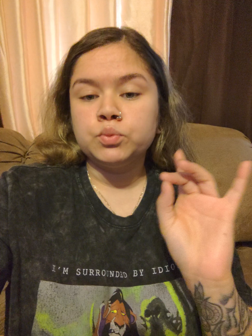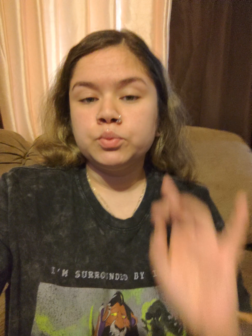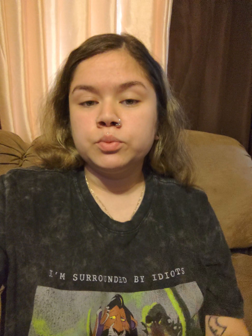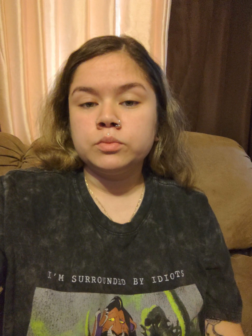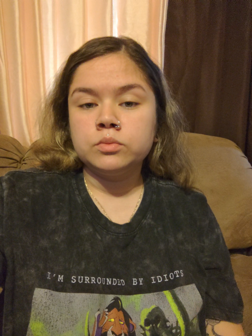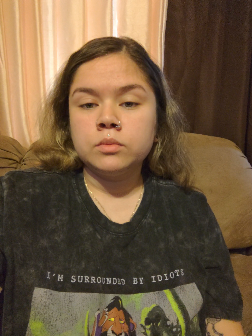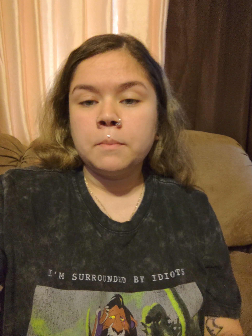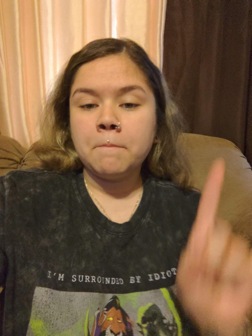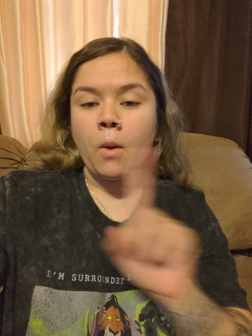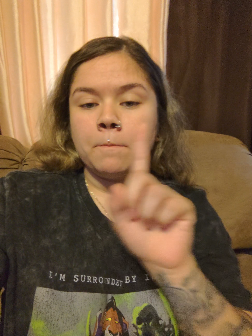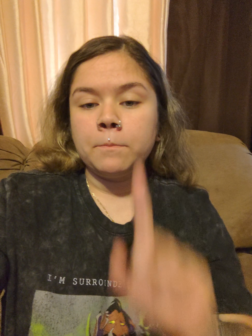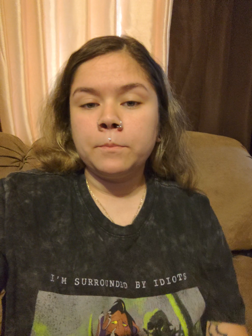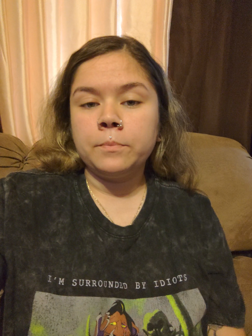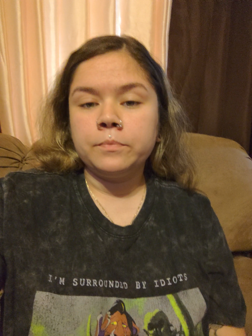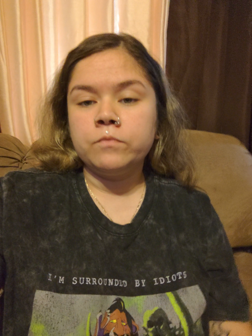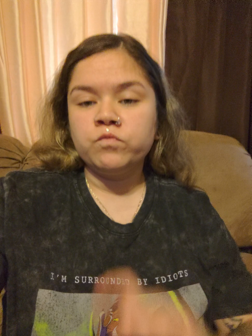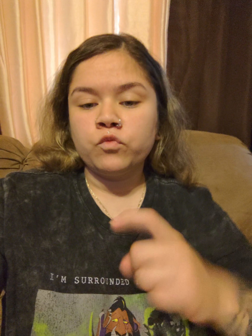bump